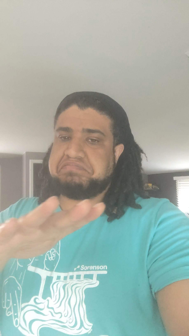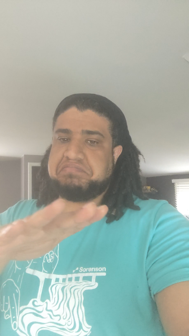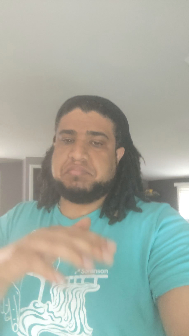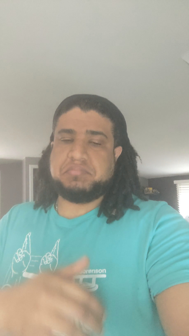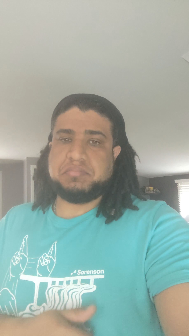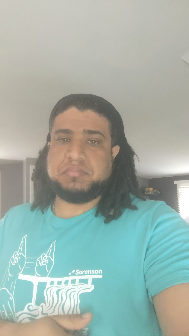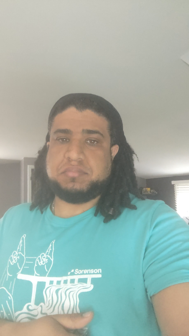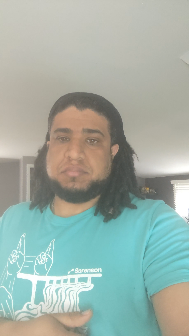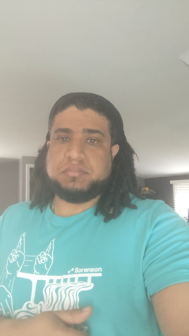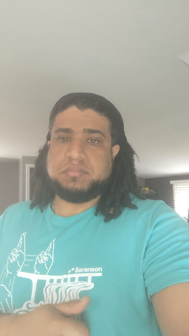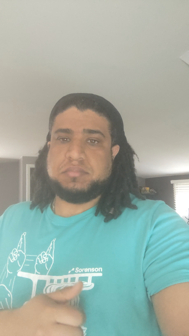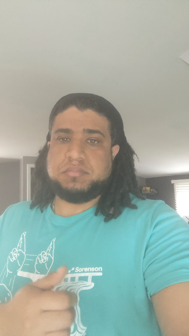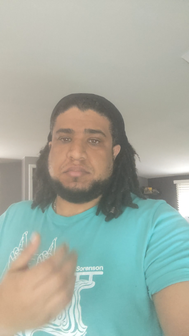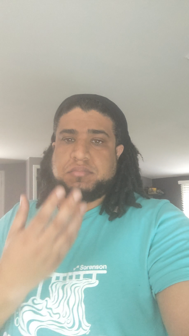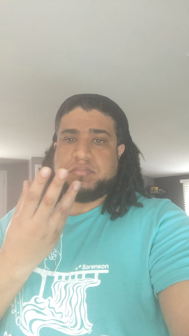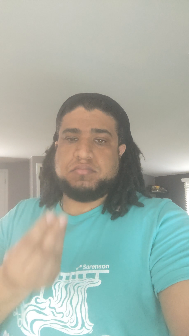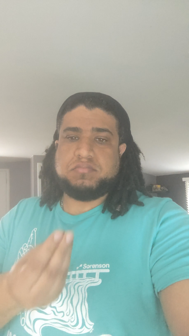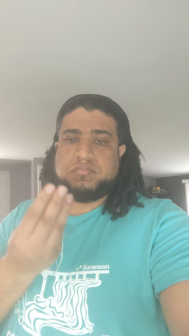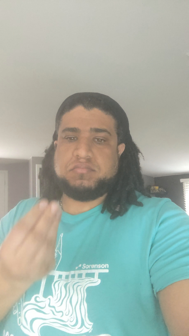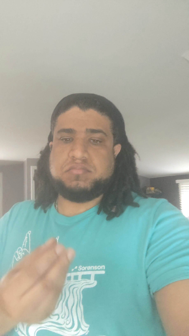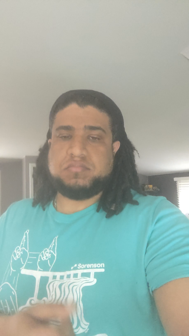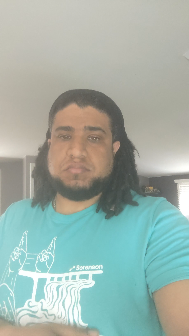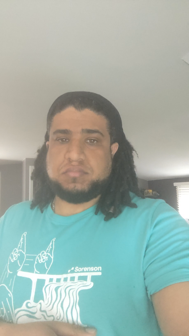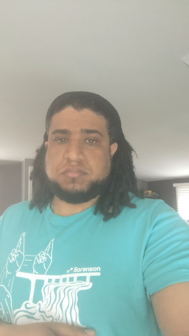gentle